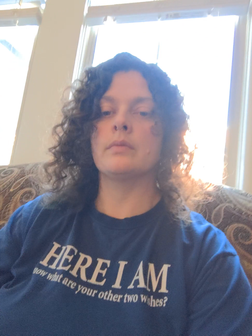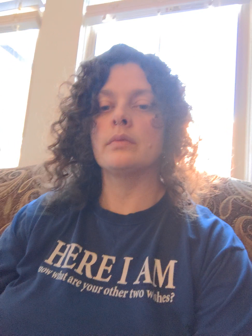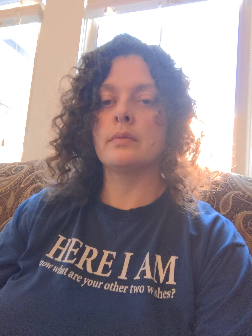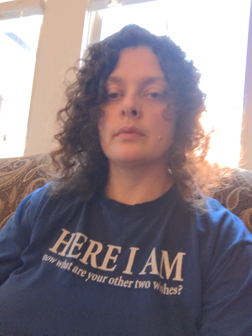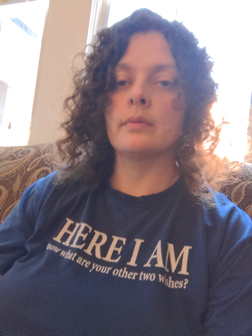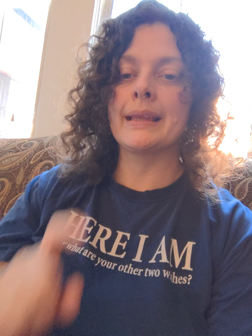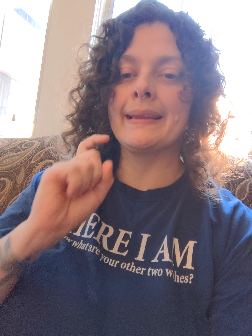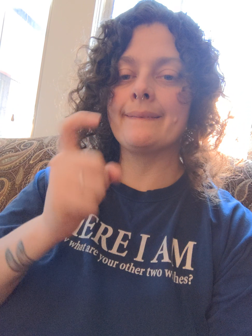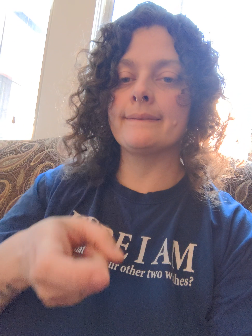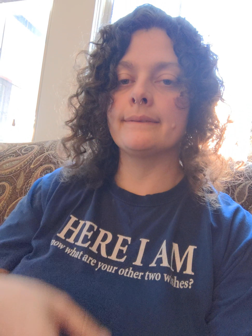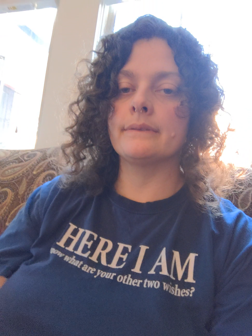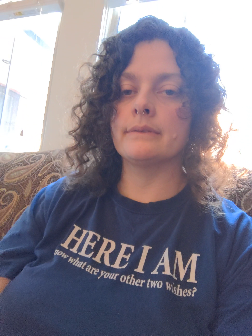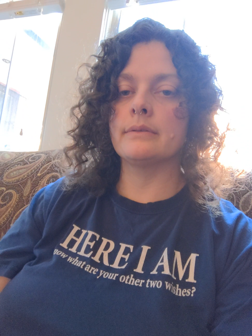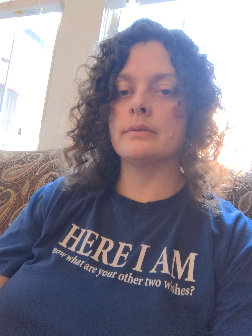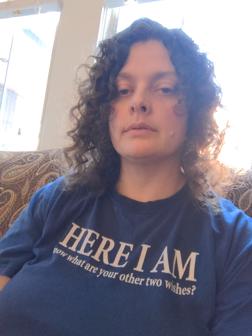gift